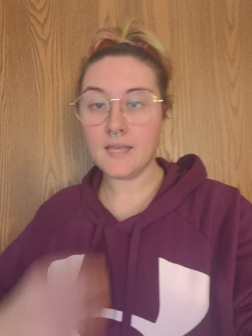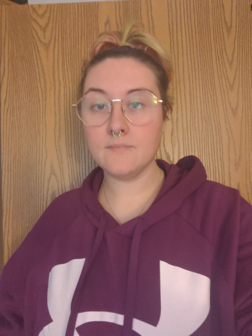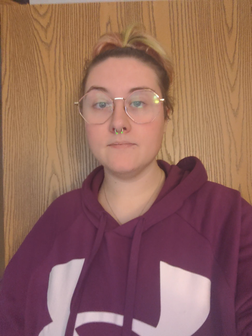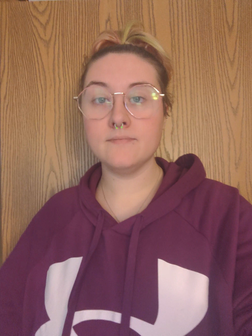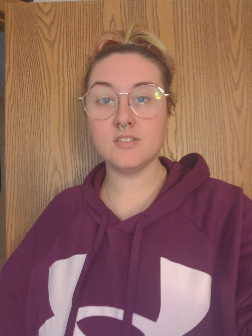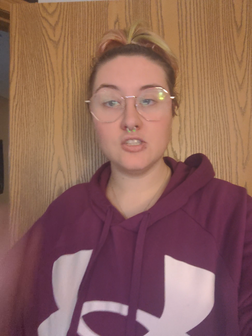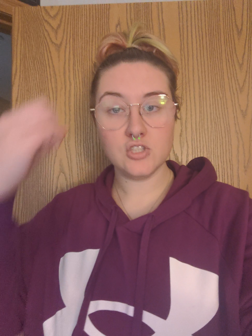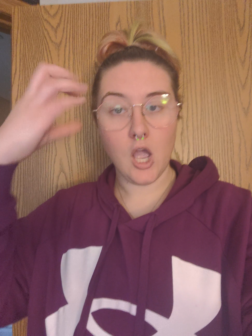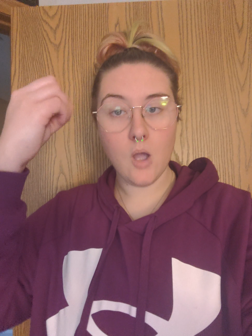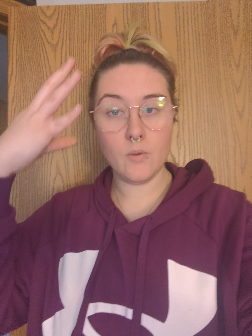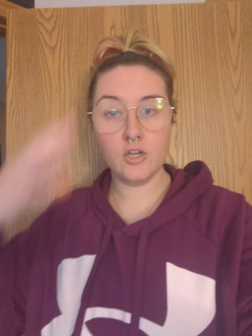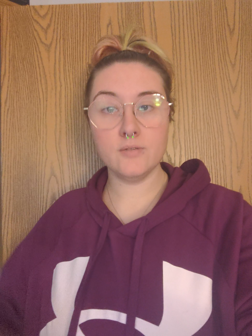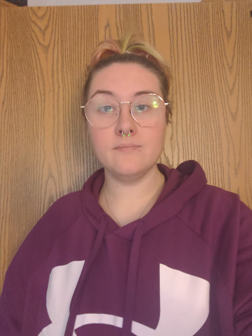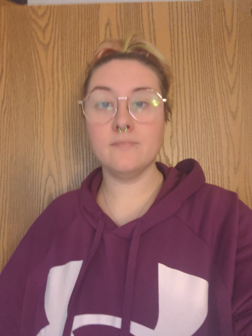shower